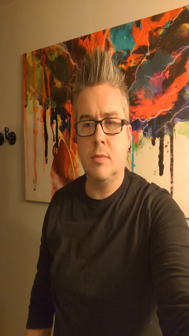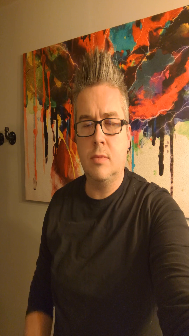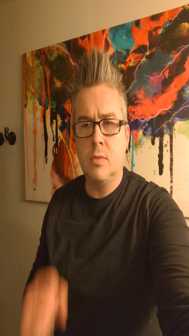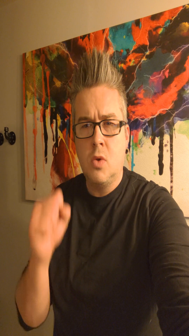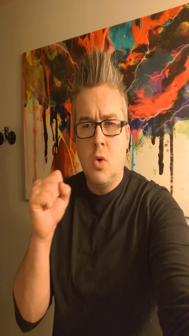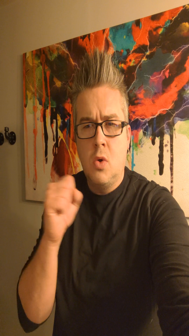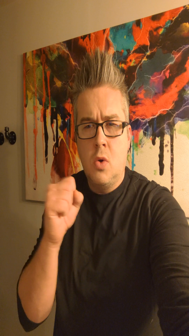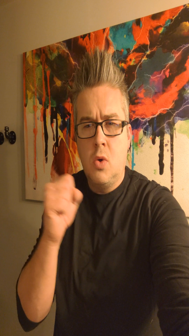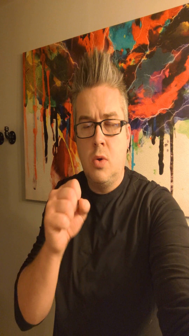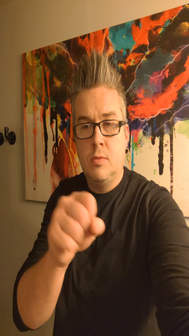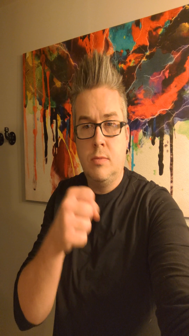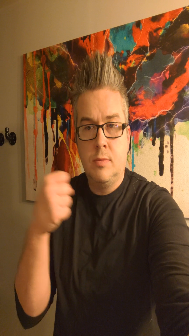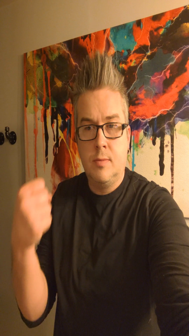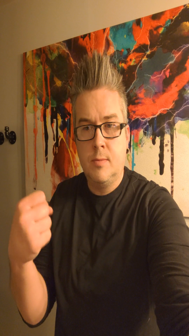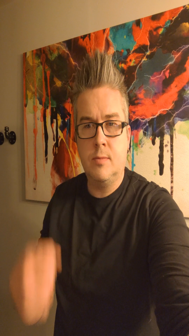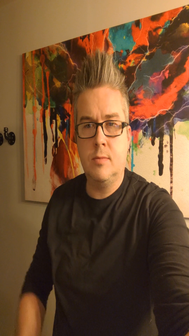refrigerator